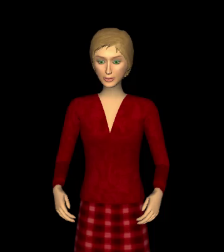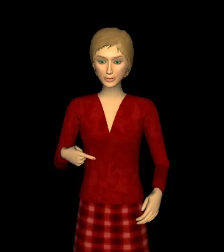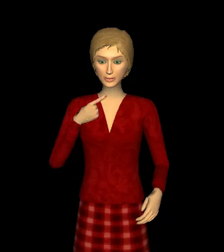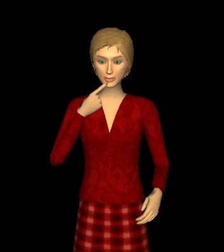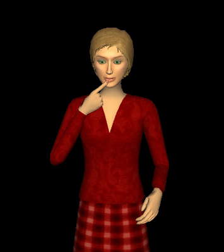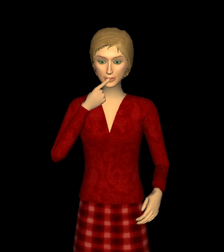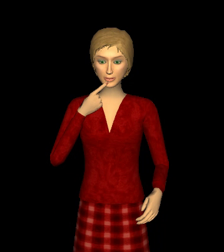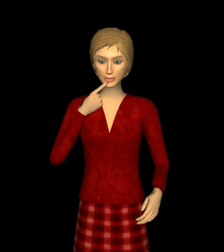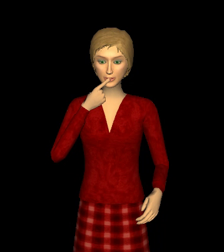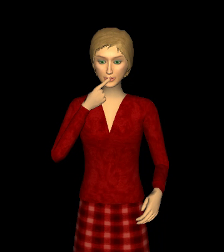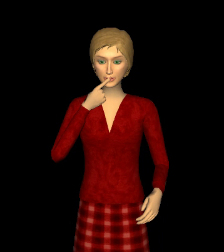طعم